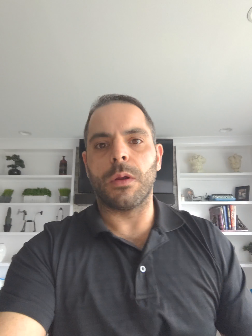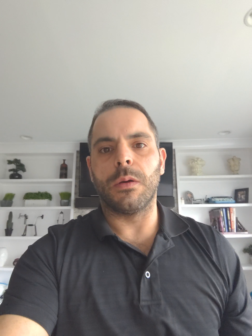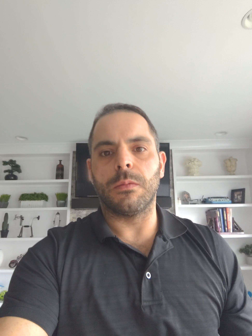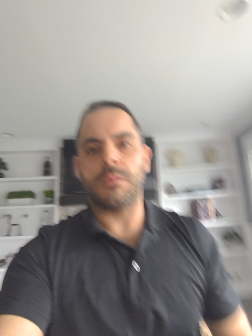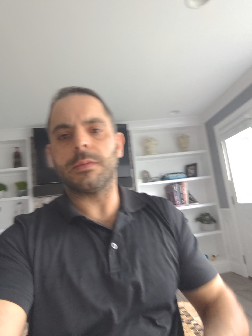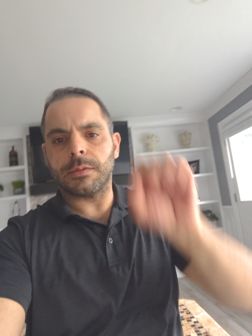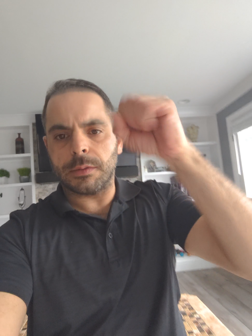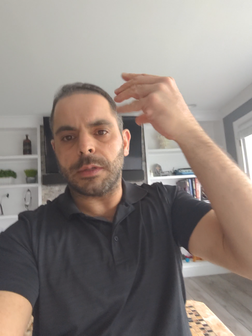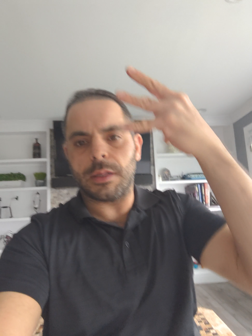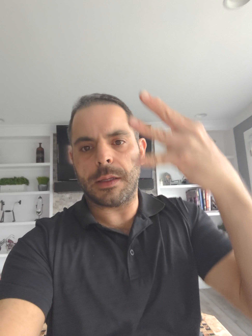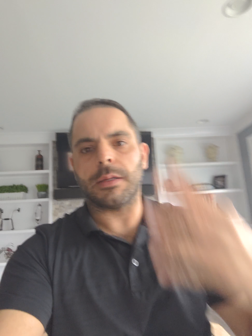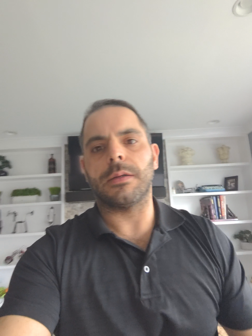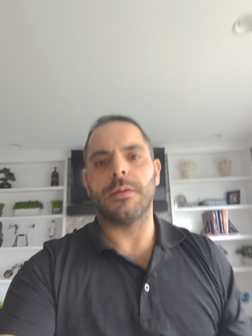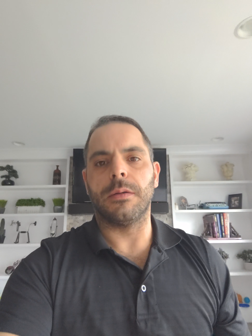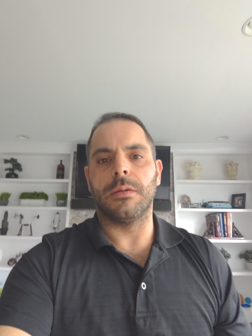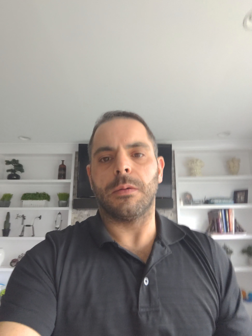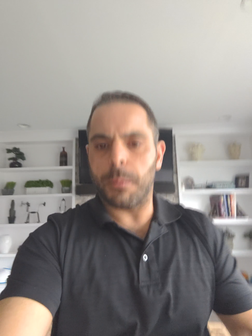sun